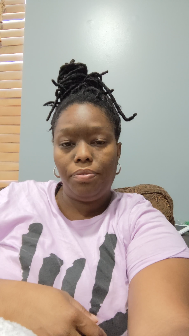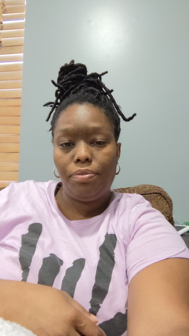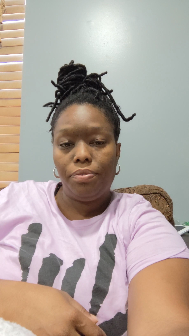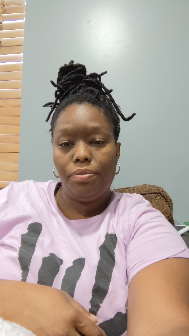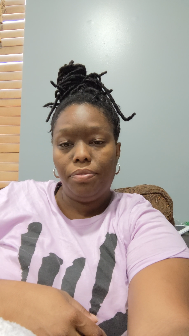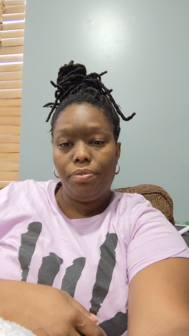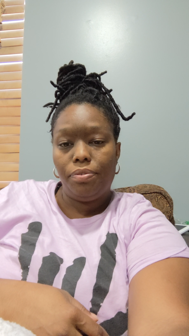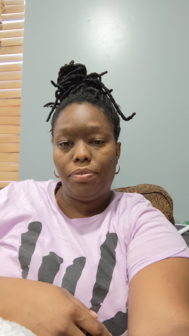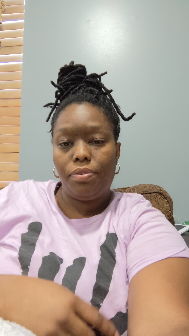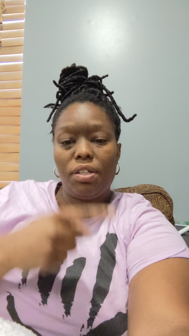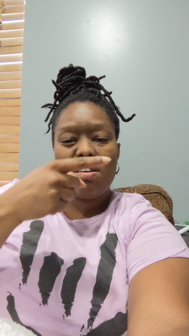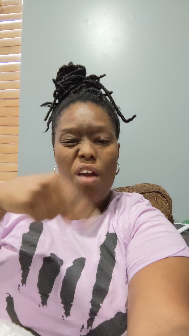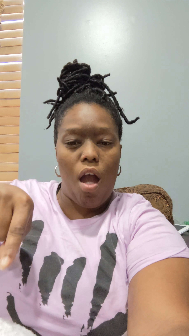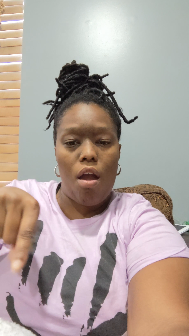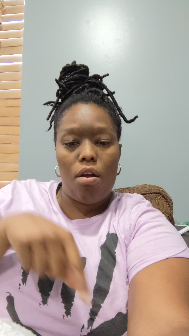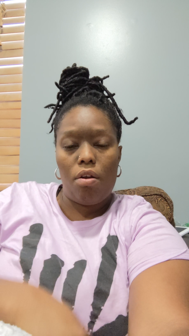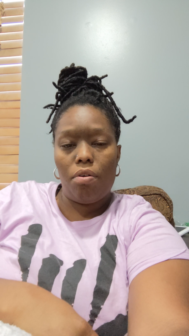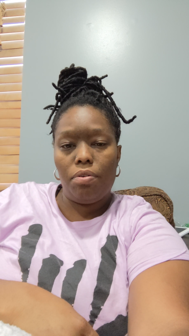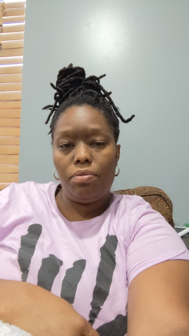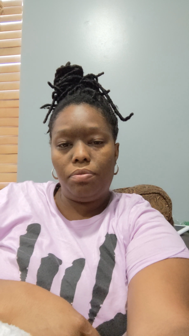cut